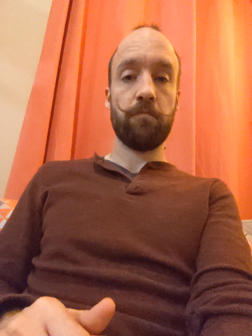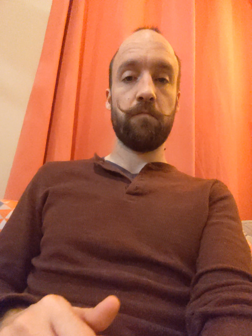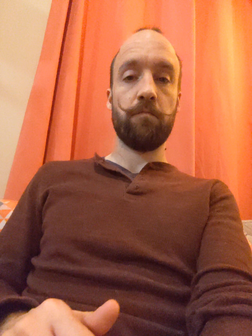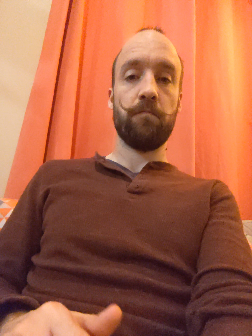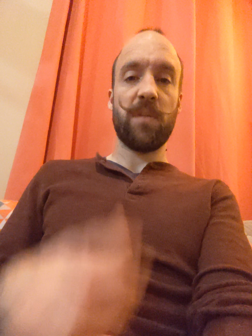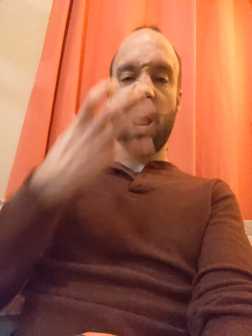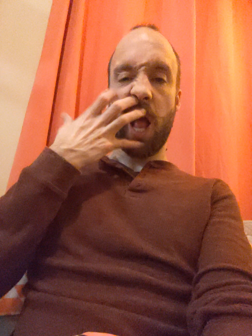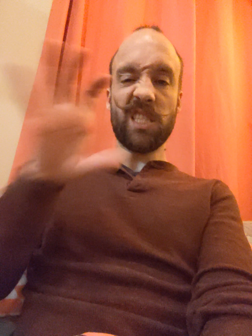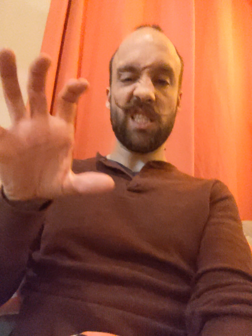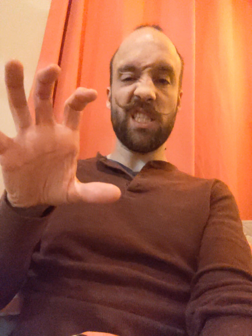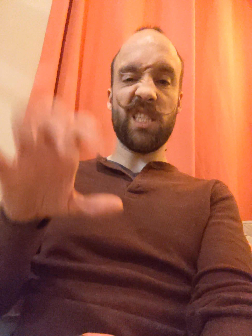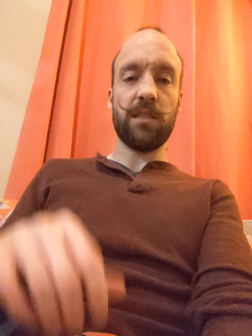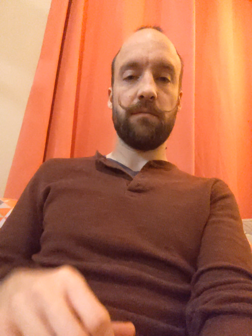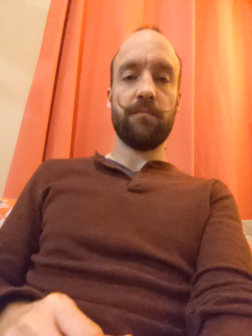hot